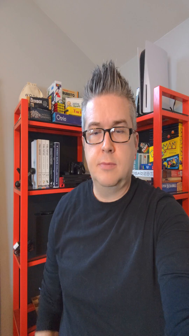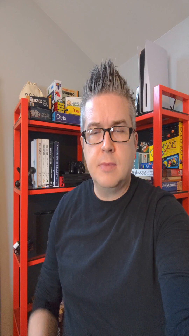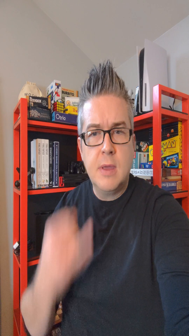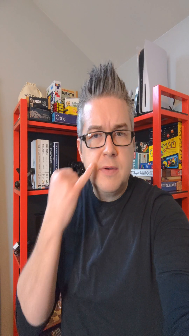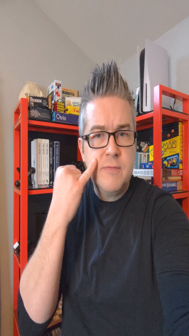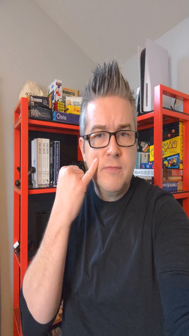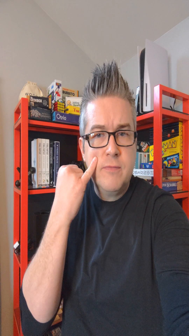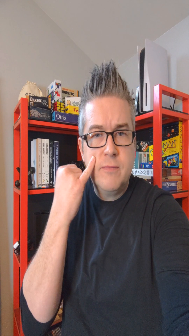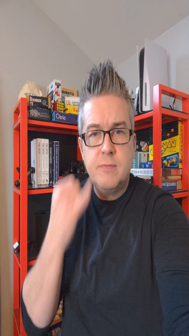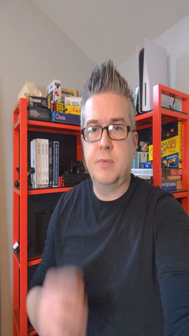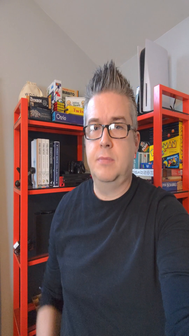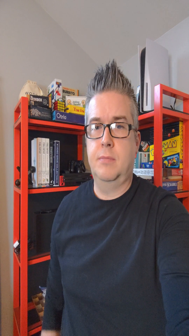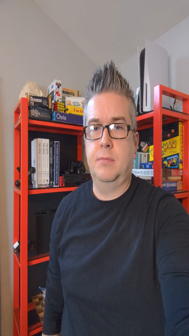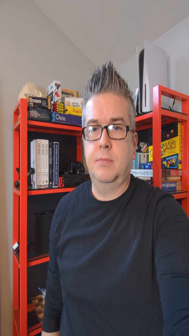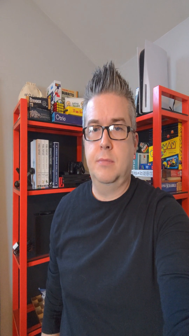if